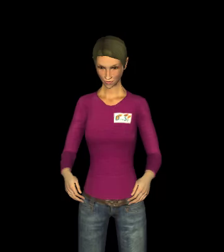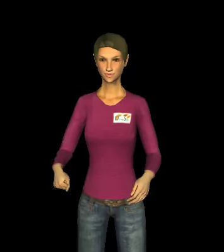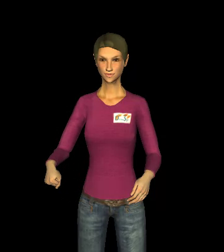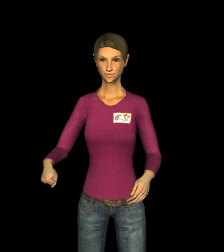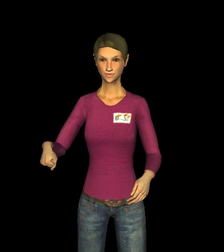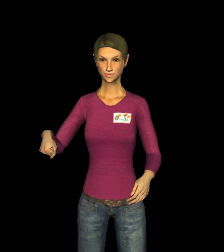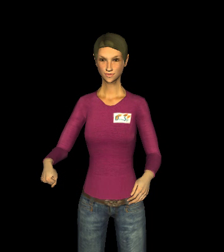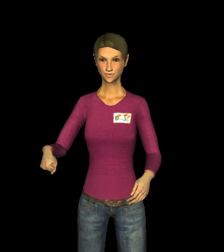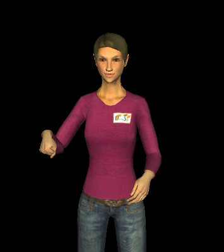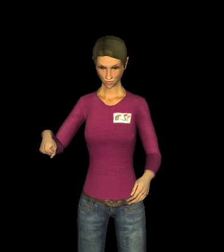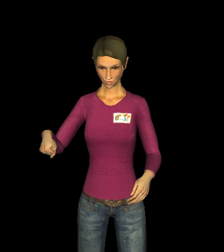أمتعة